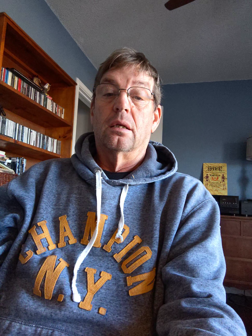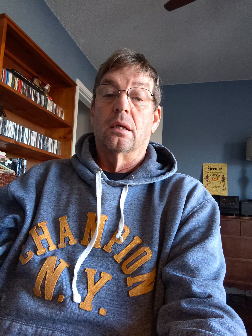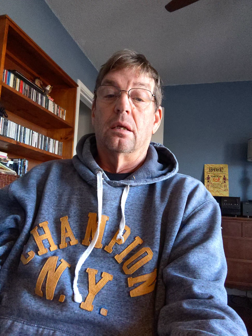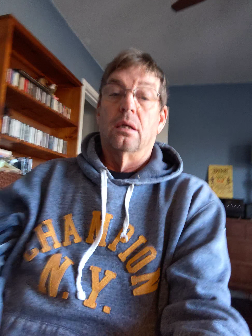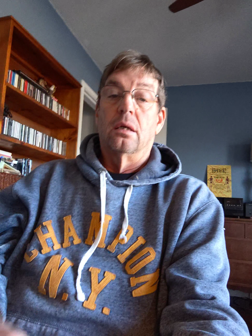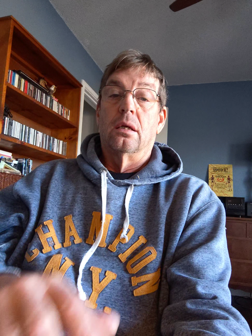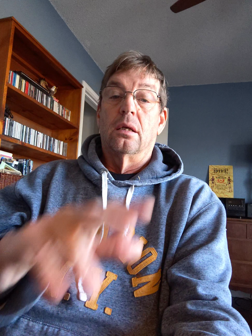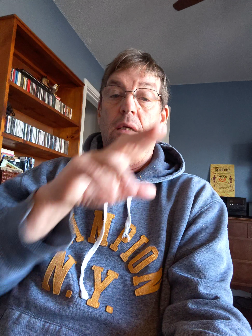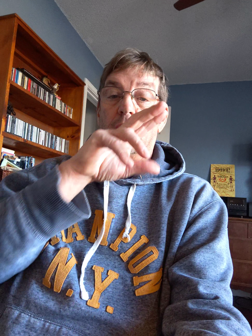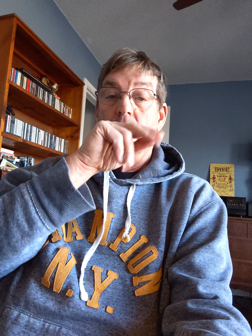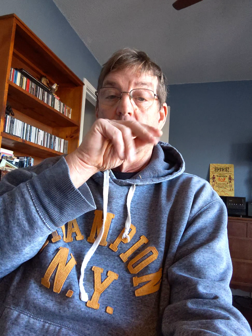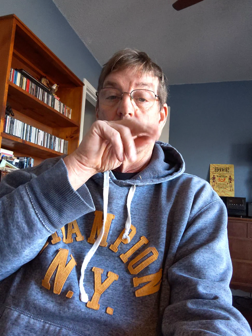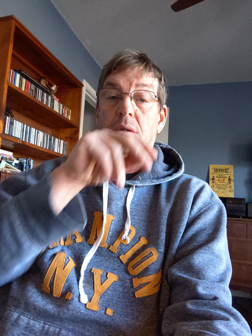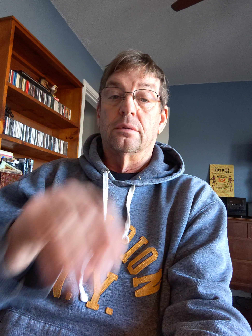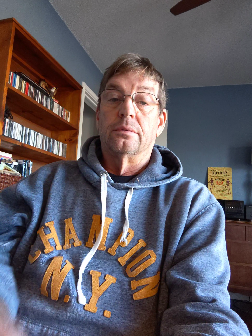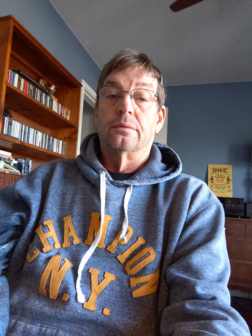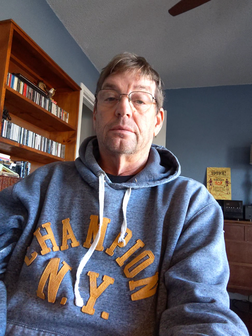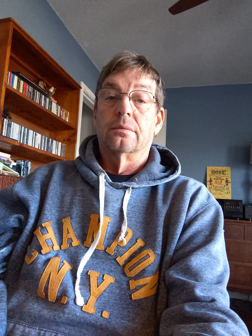duck